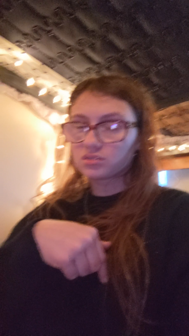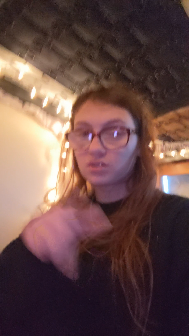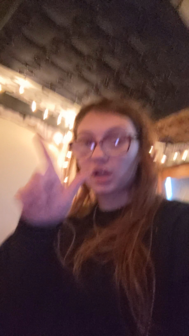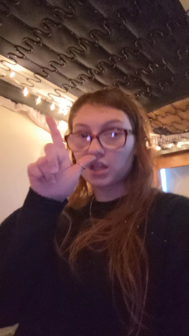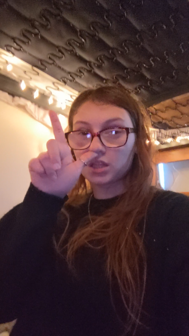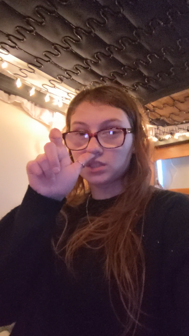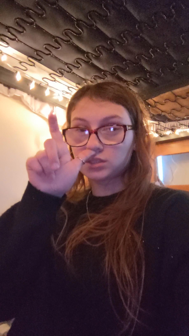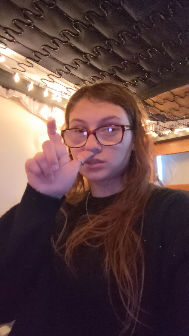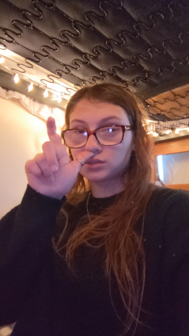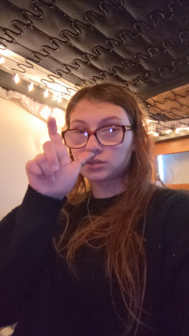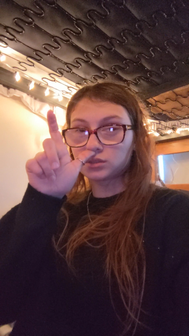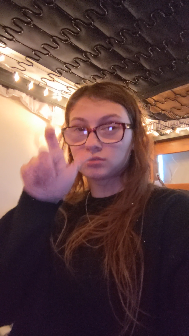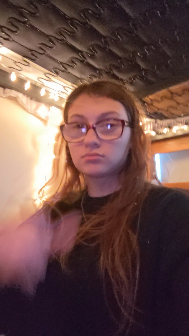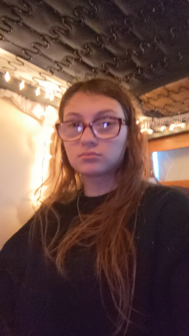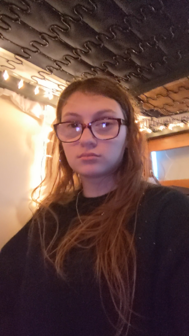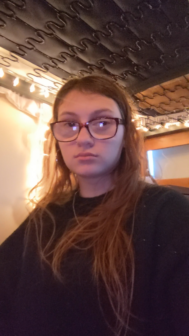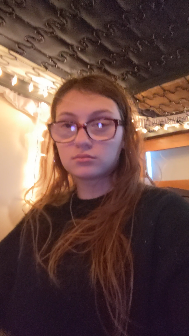ant